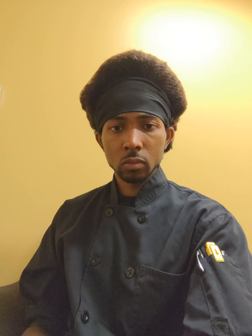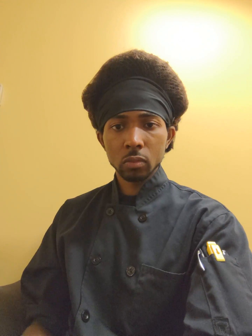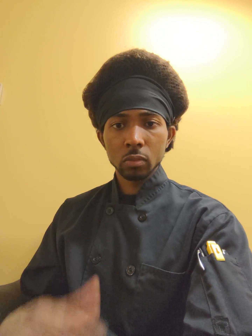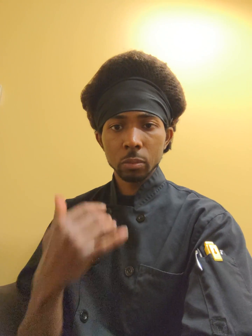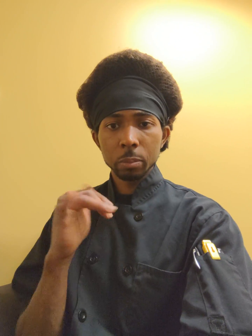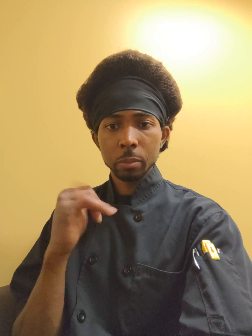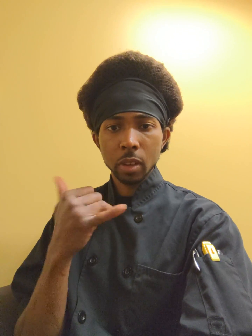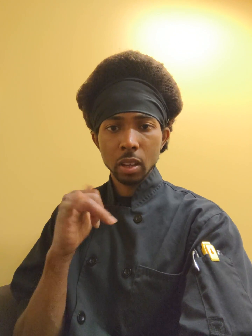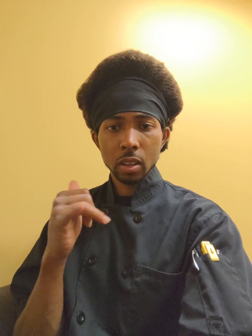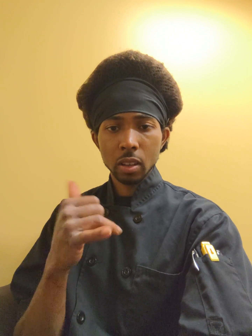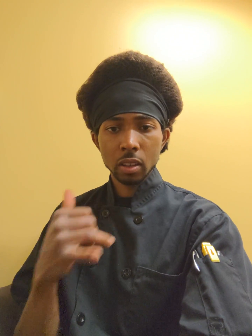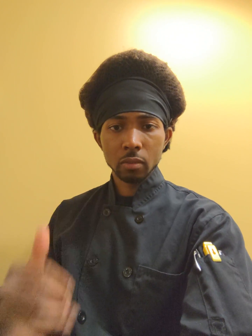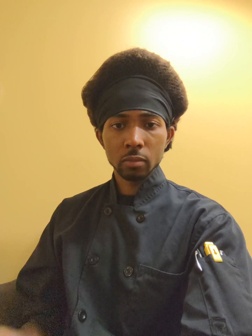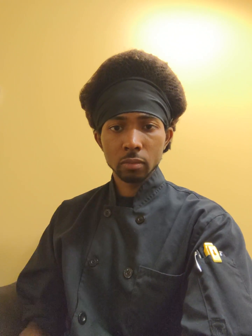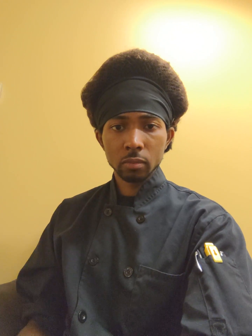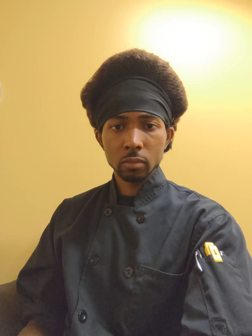play